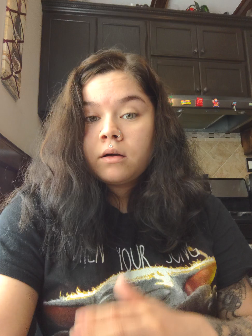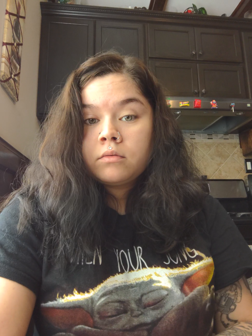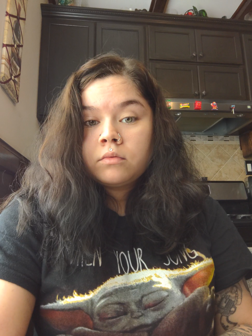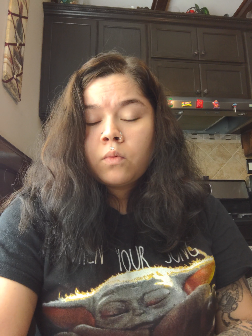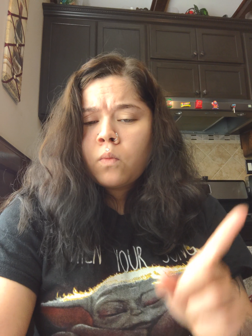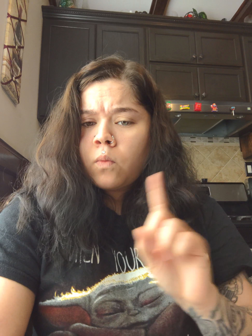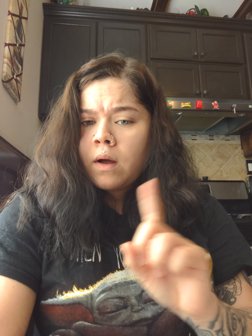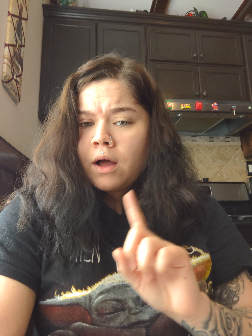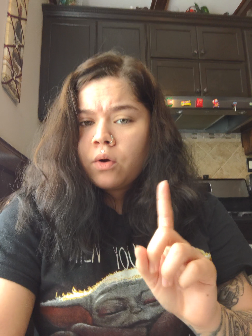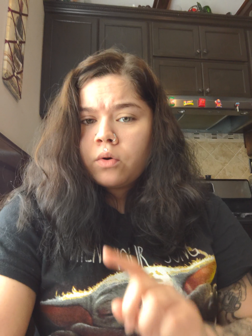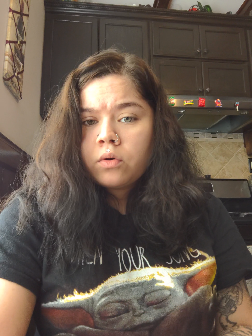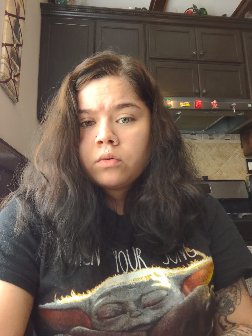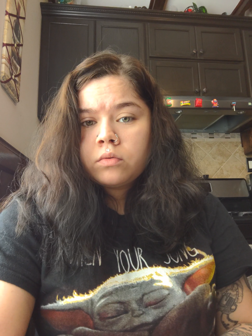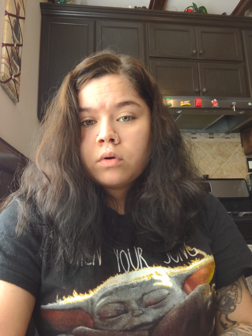where